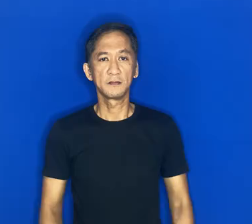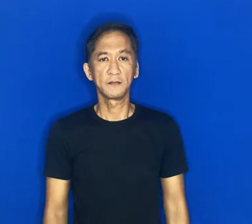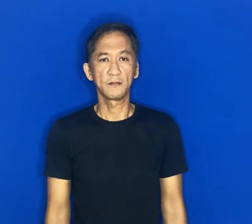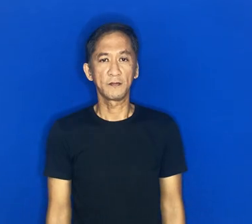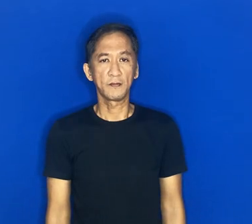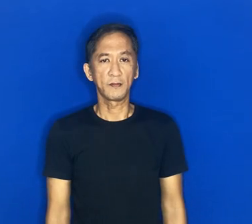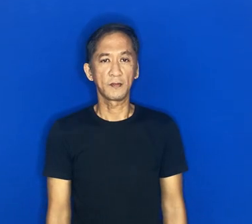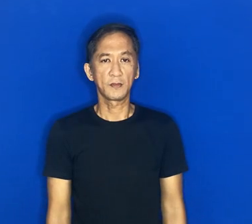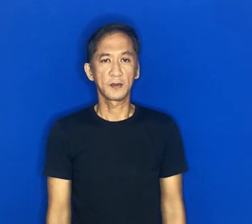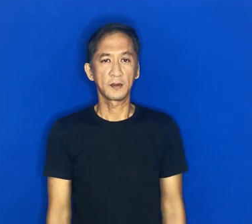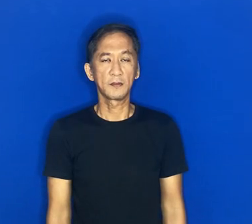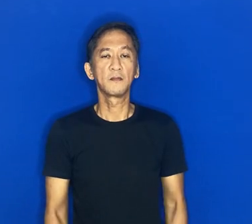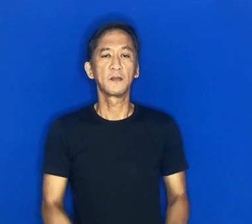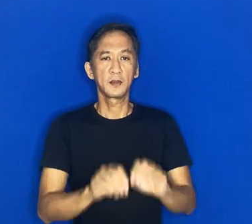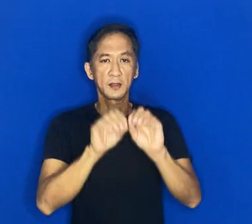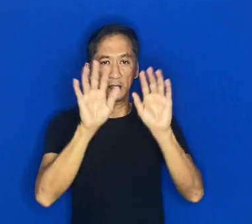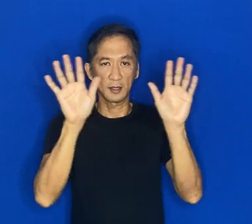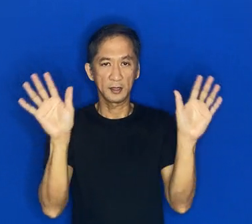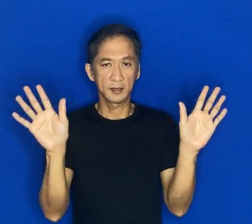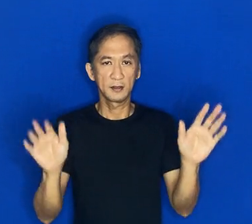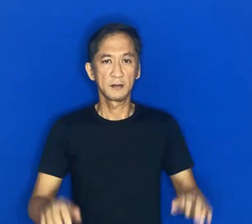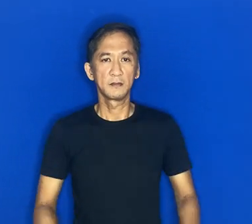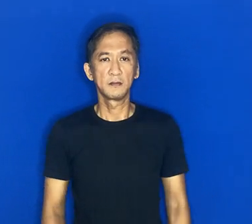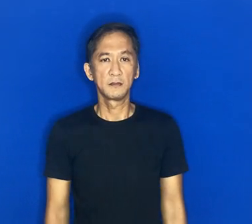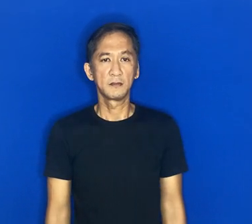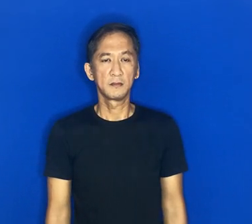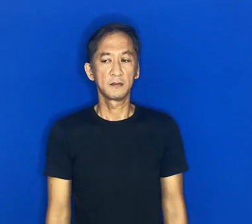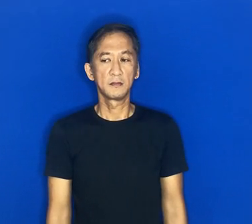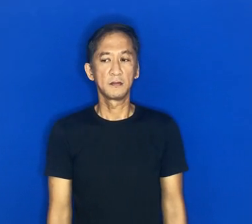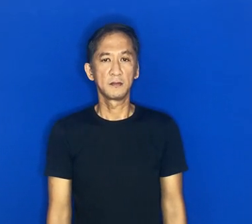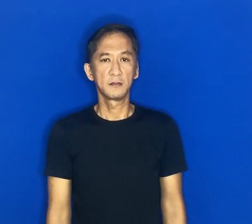light